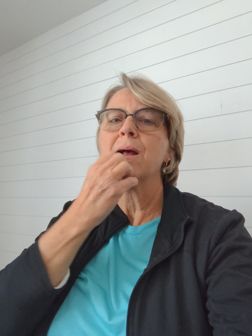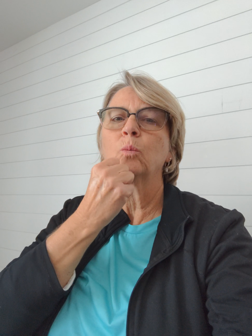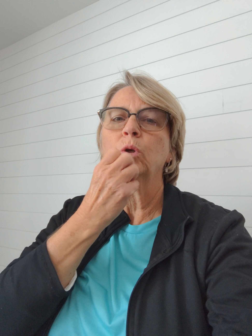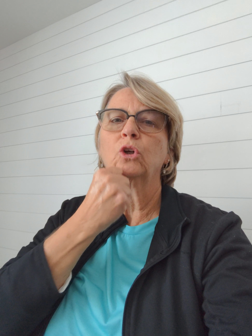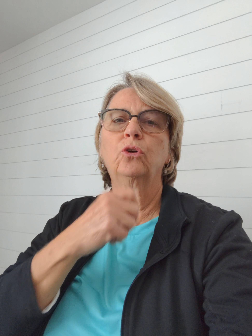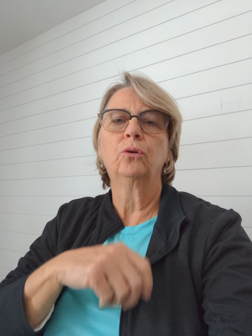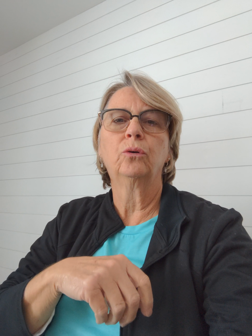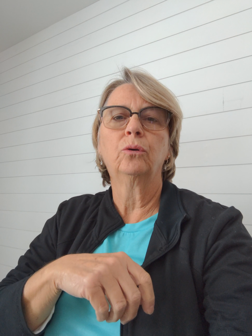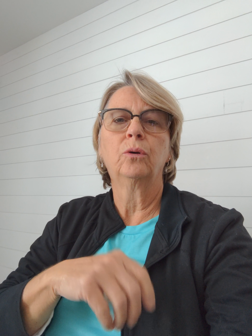underwear